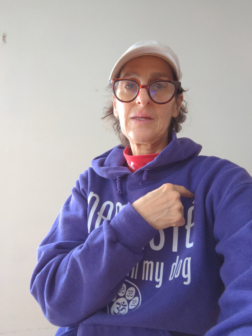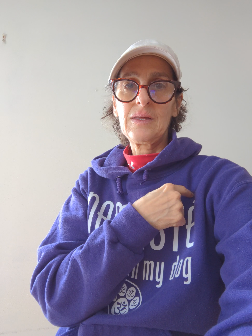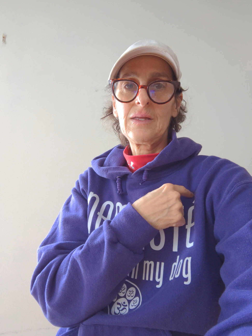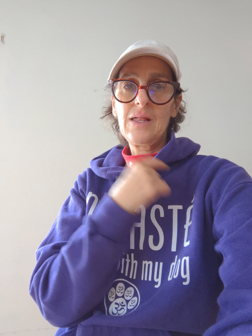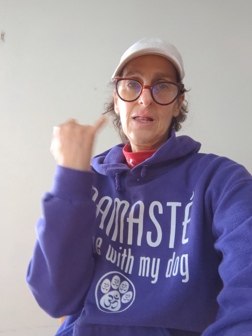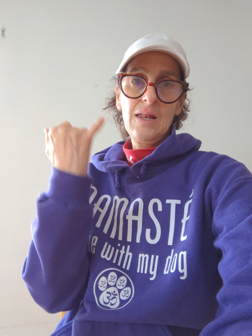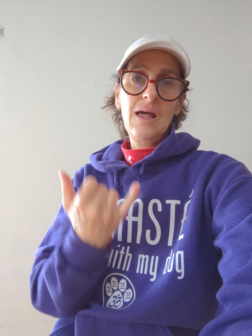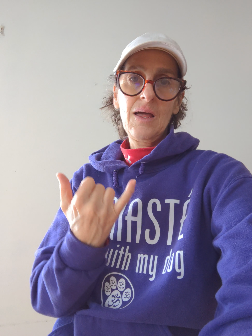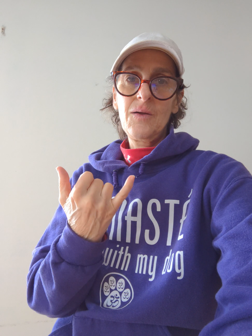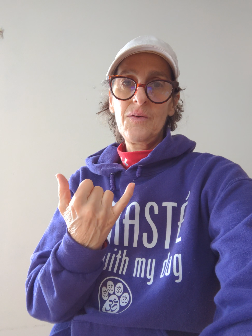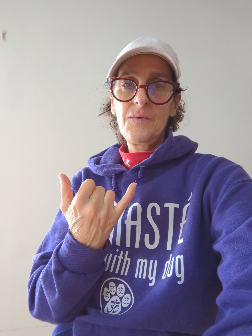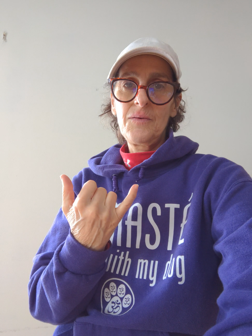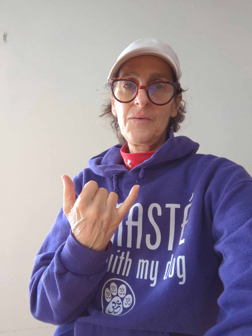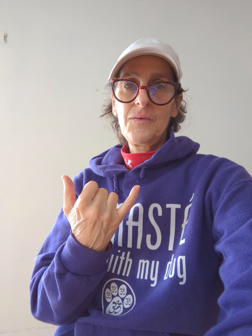now